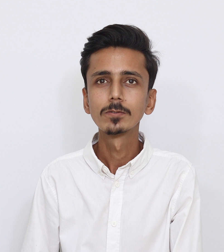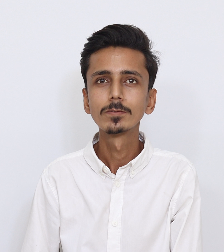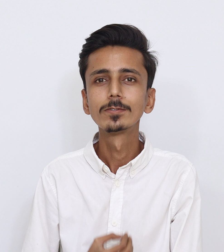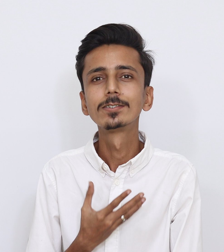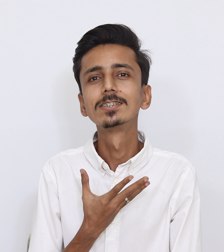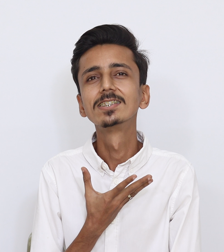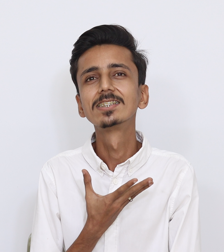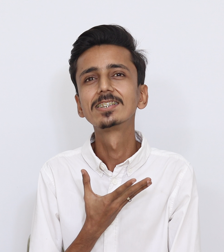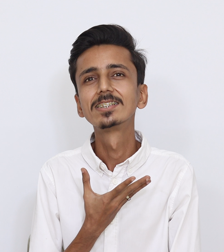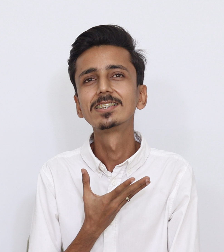glad